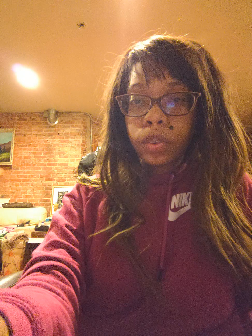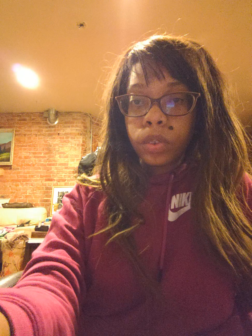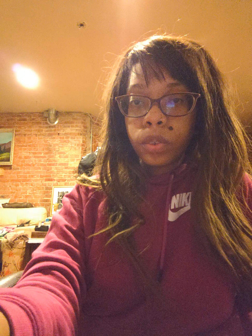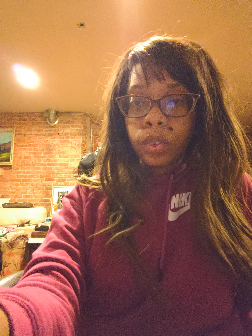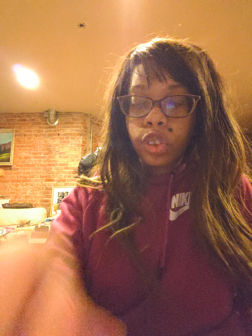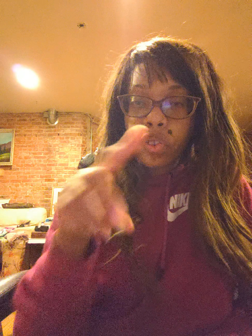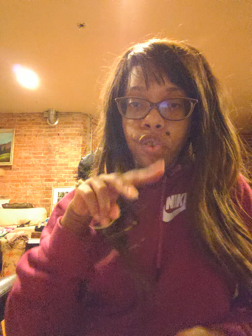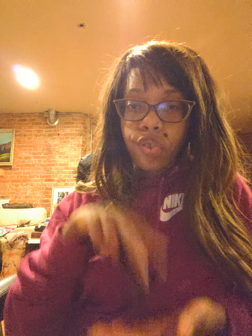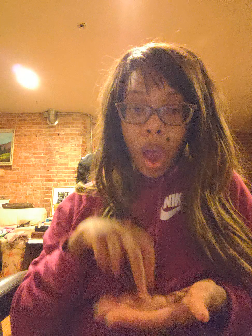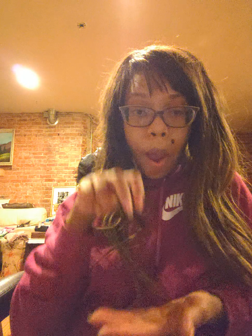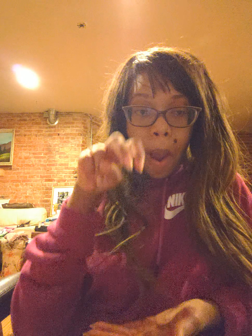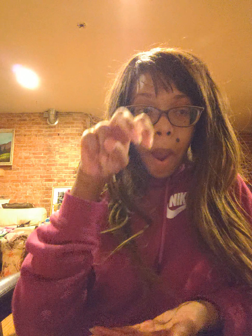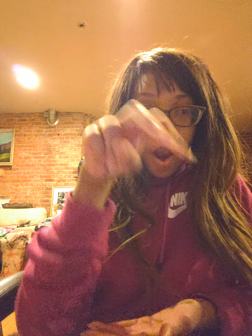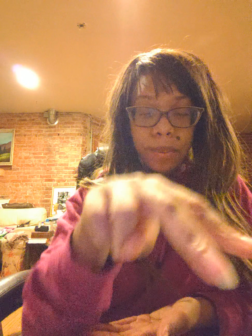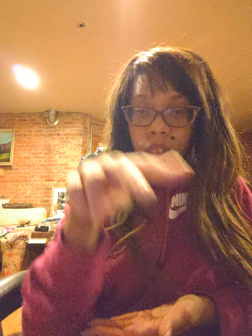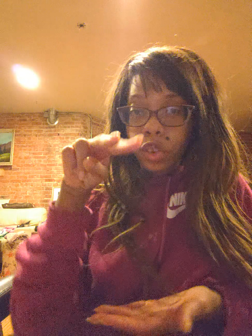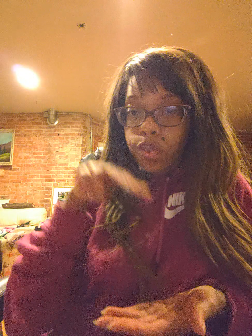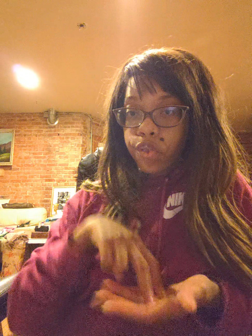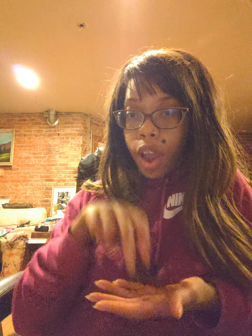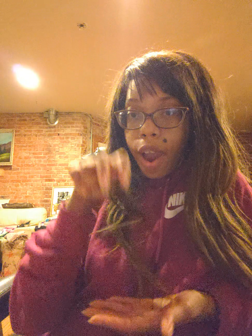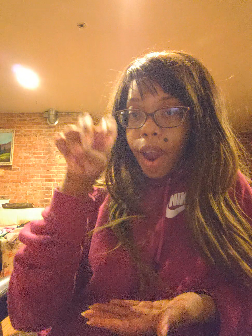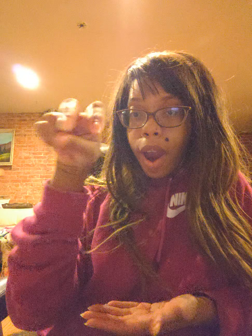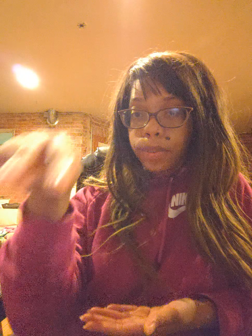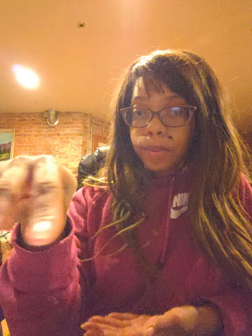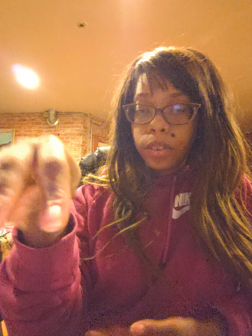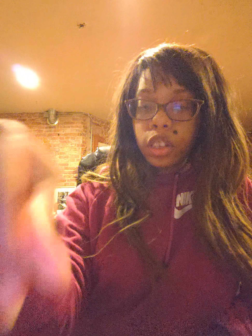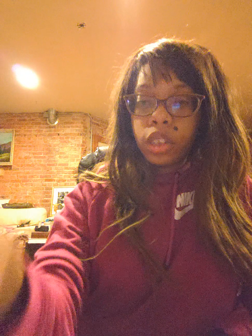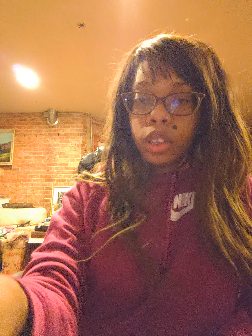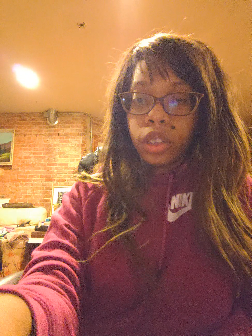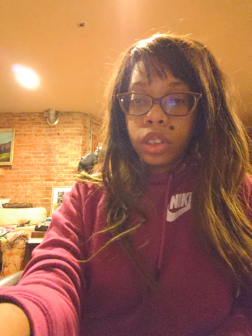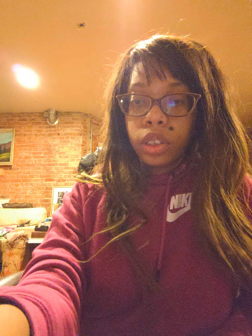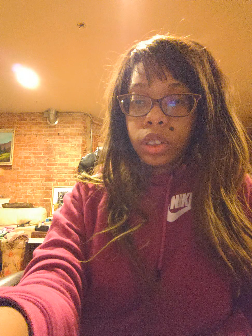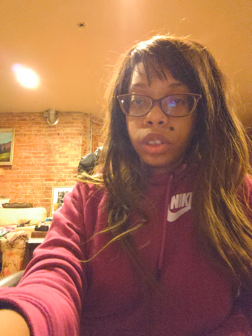jump